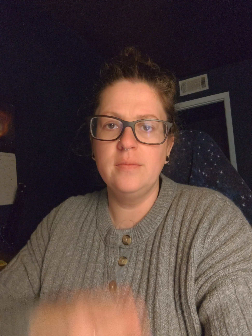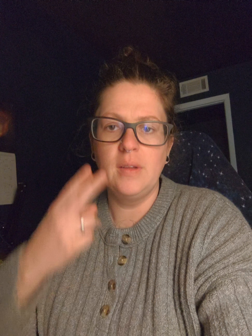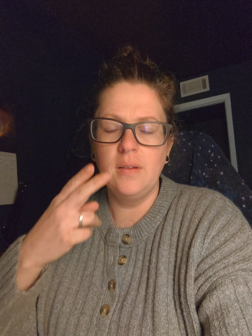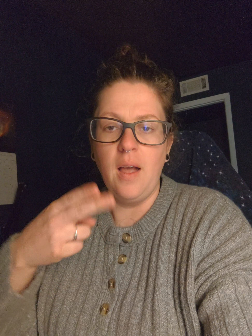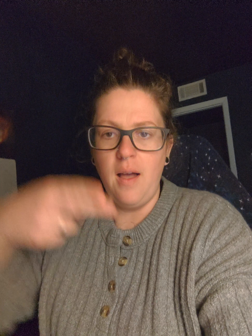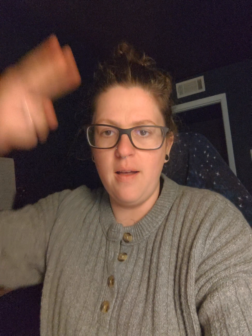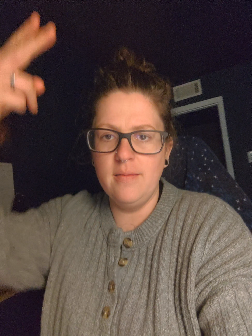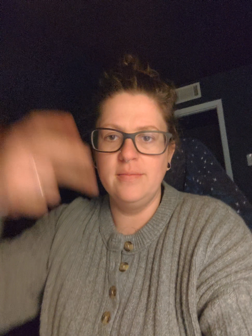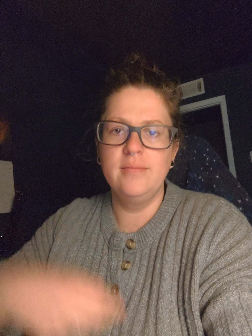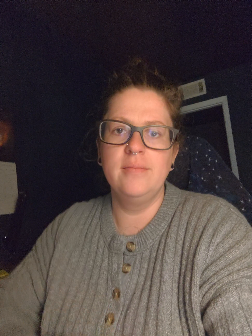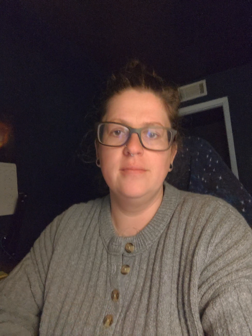high